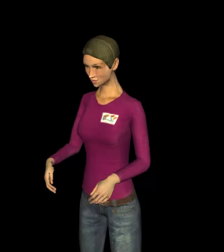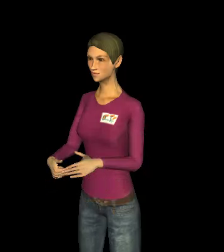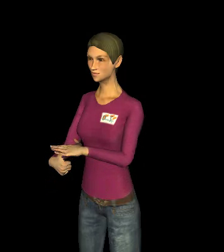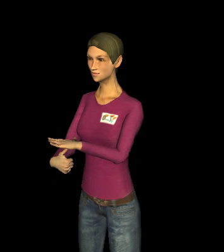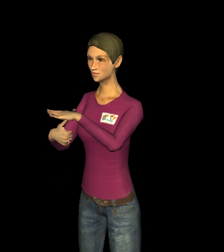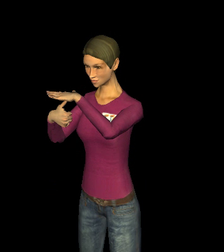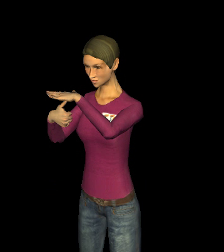عاصمة